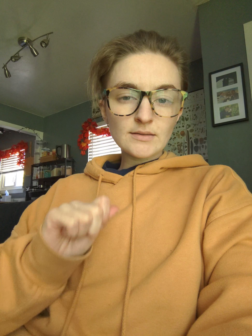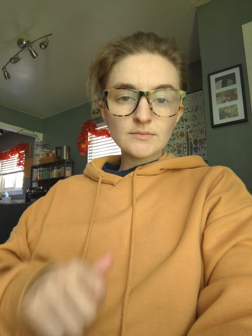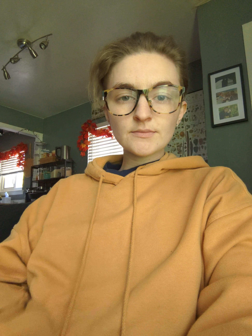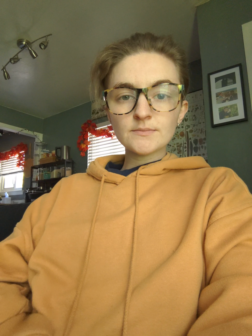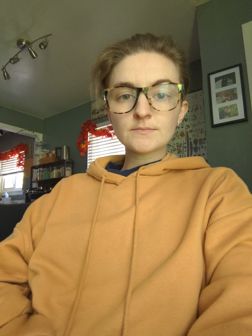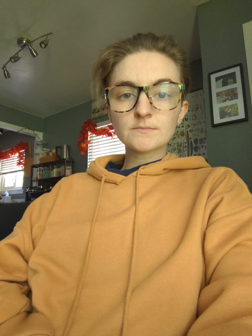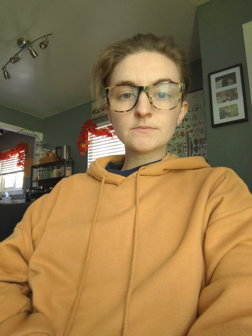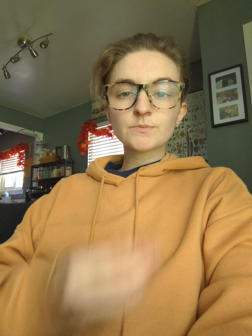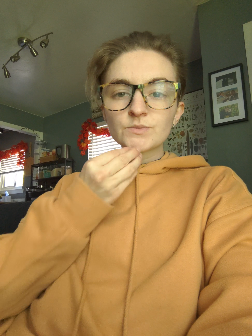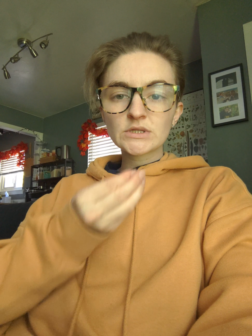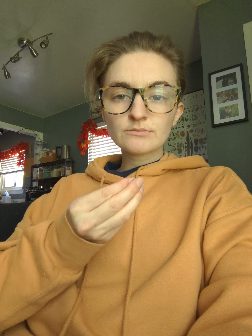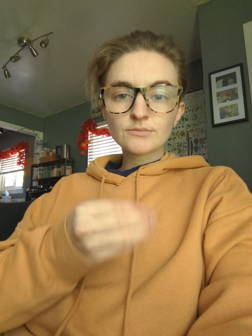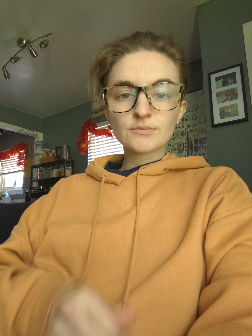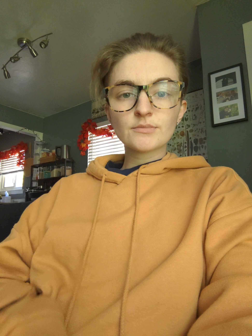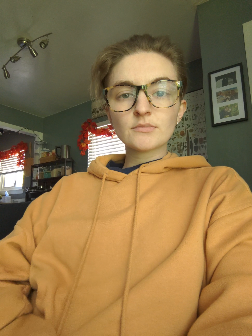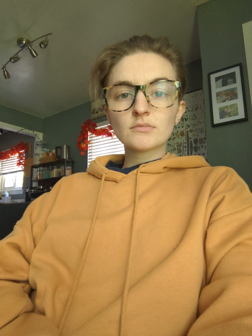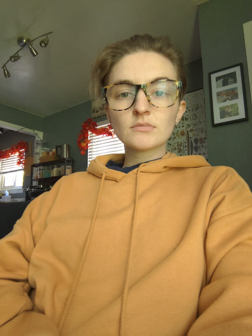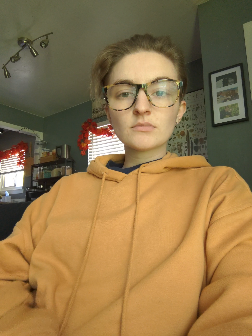feed